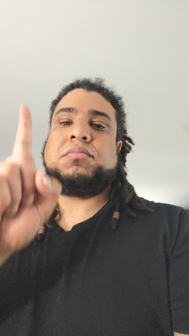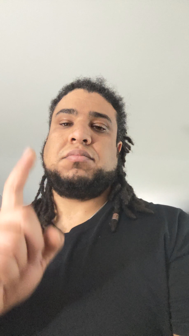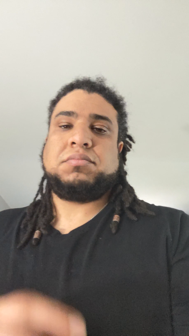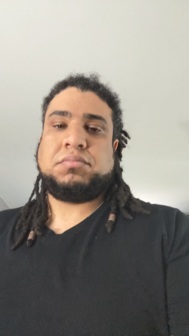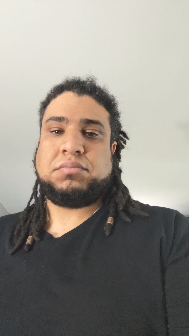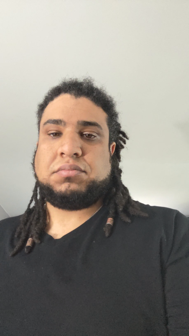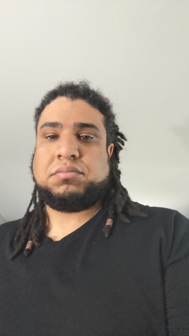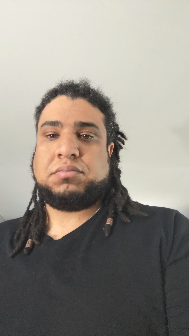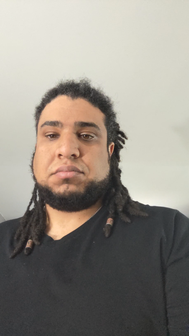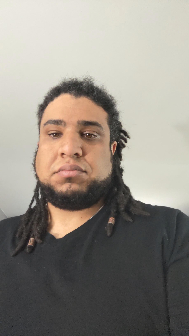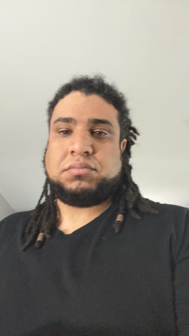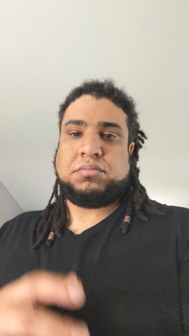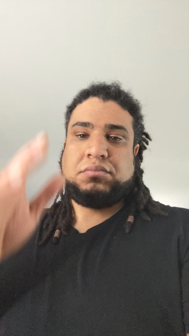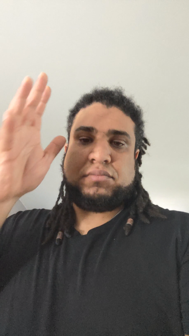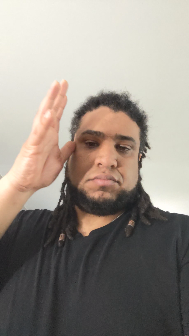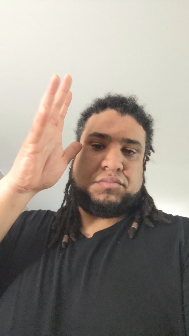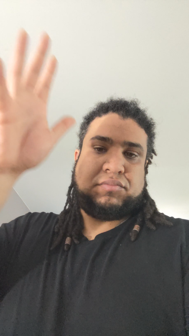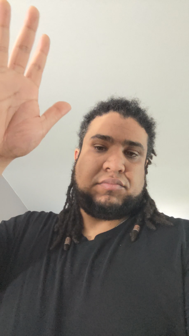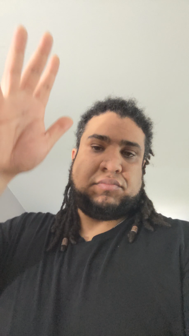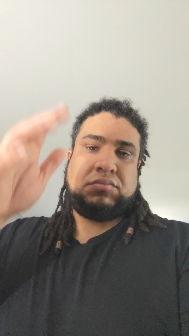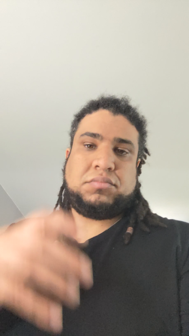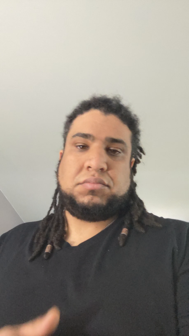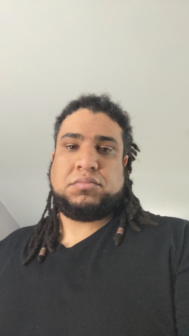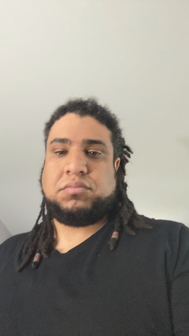deer